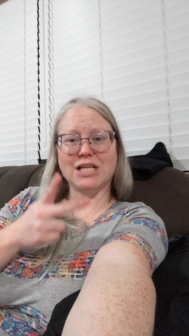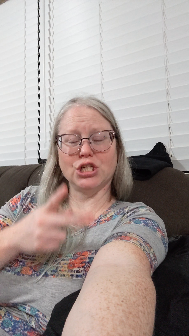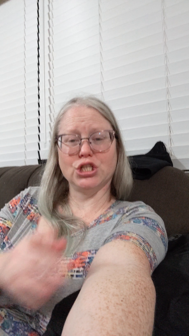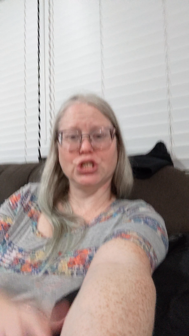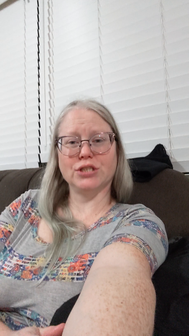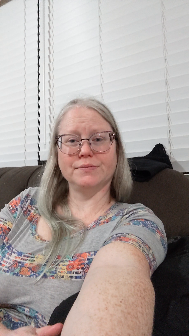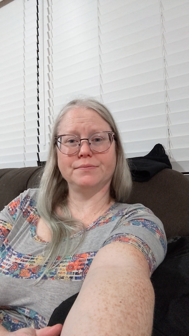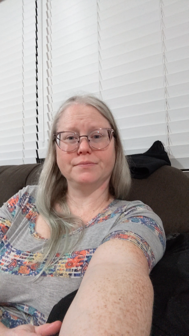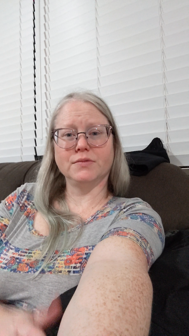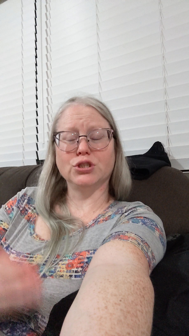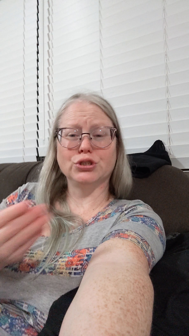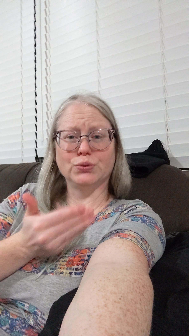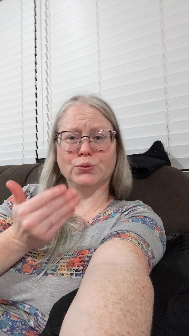new